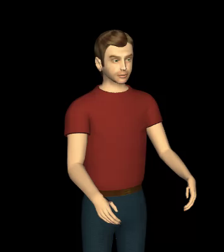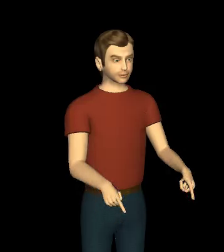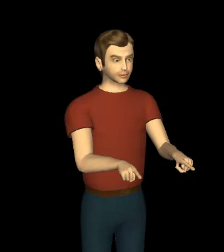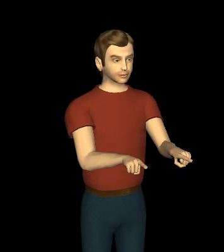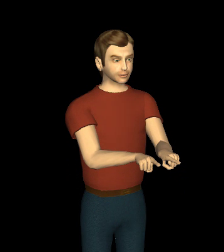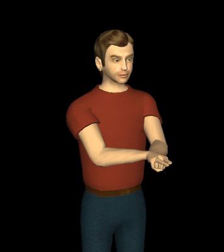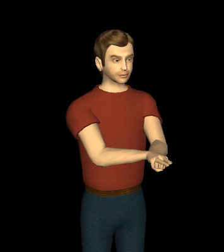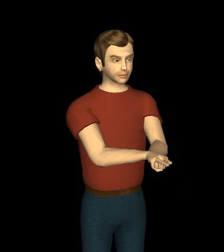أيضا